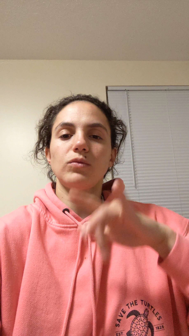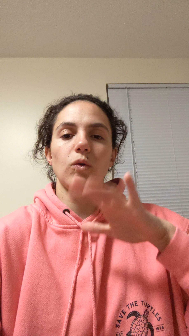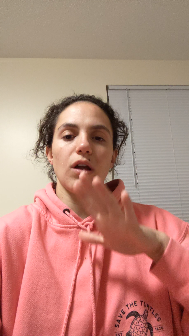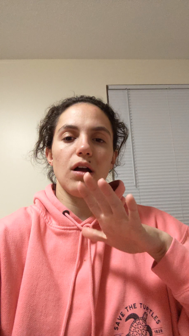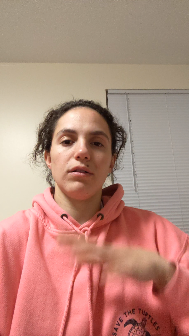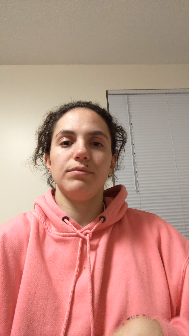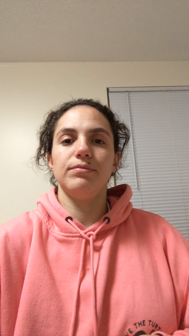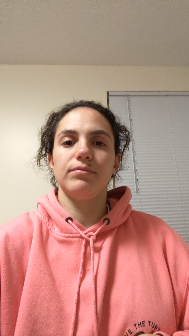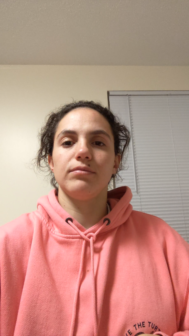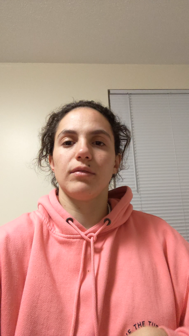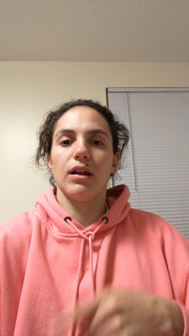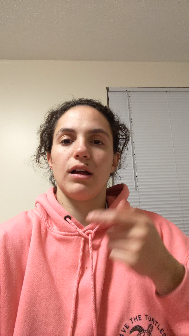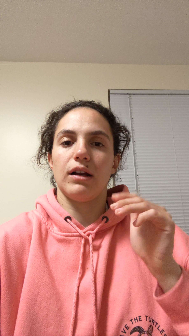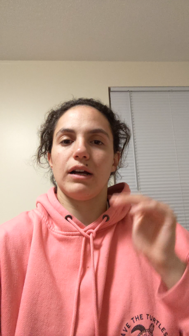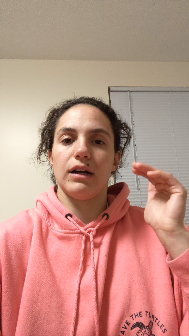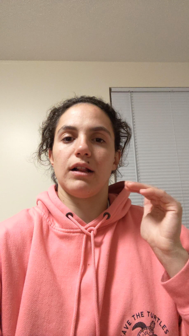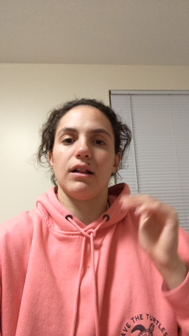little